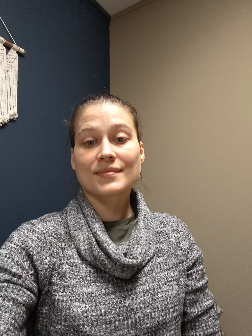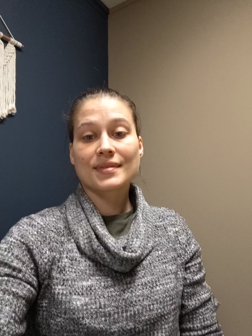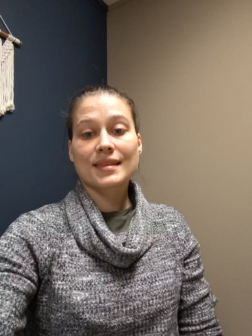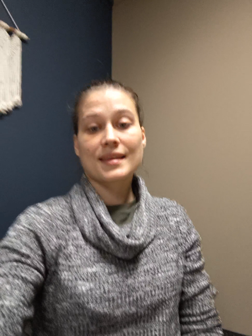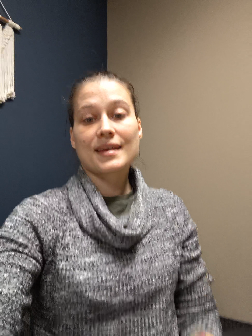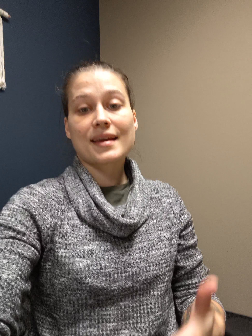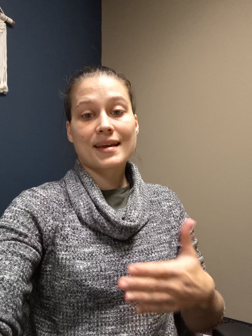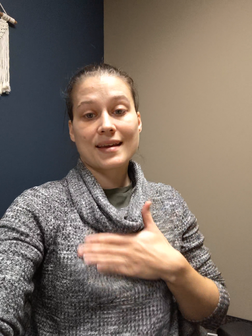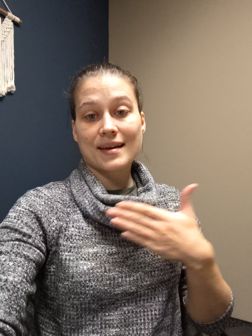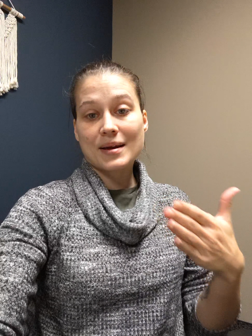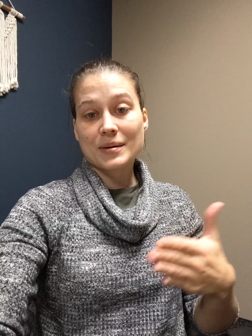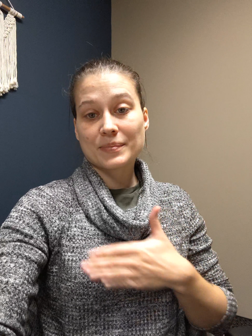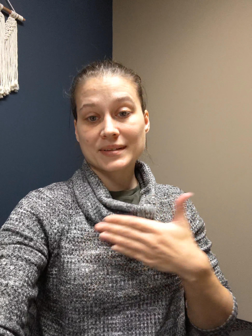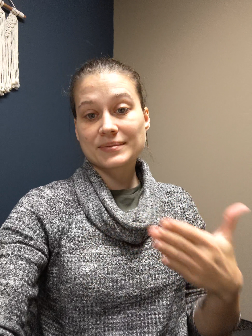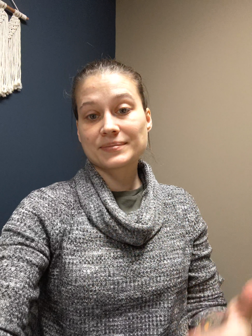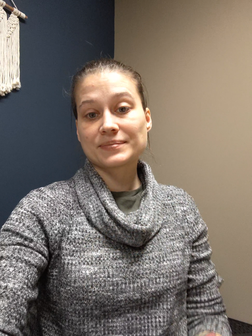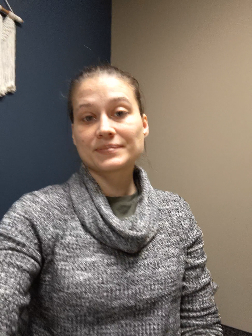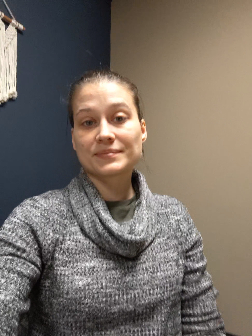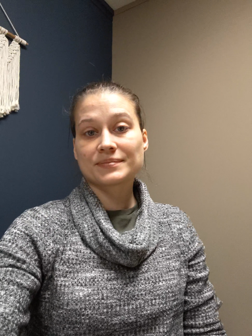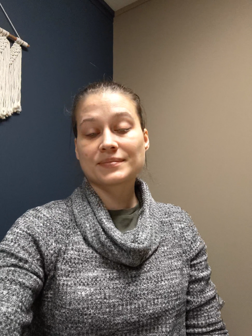happy